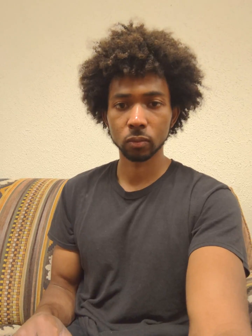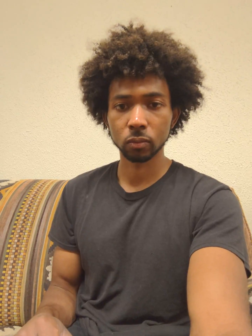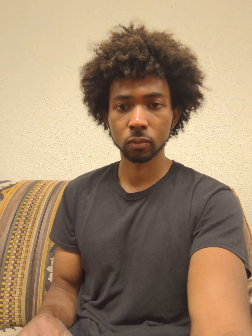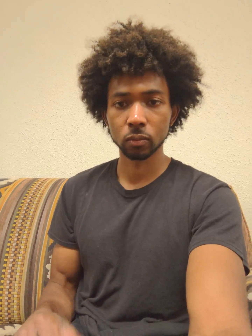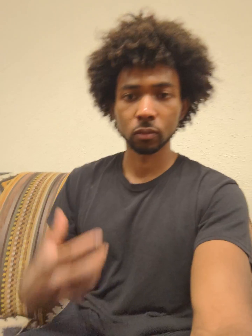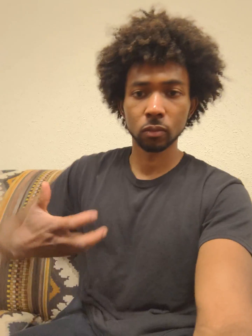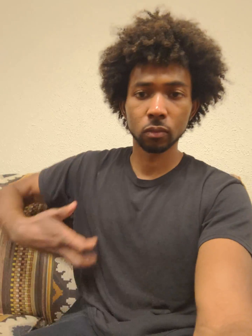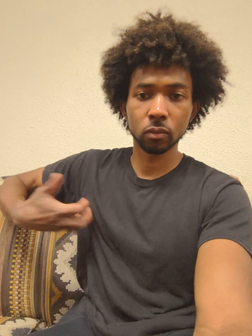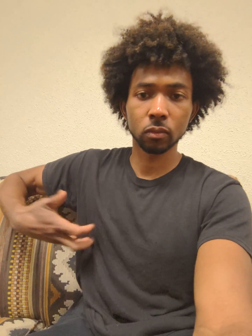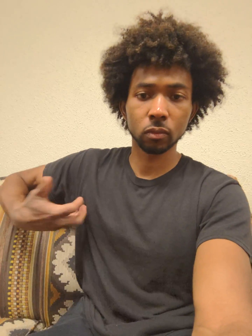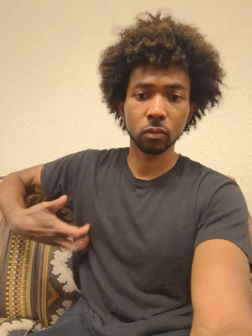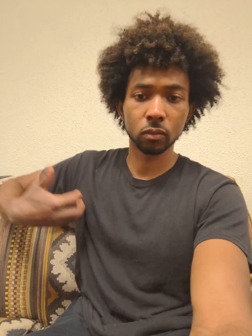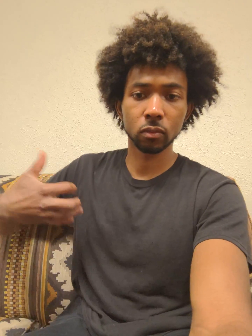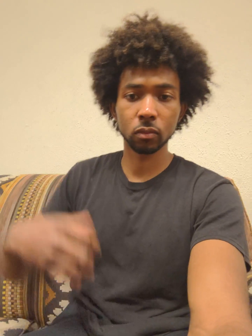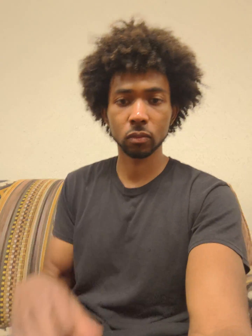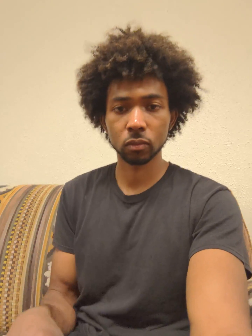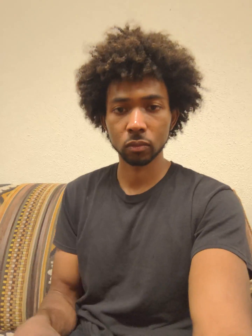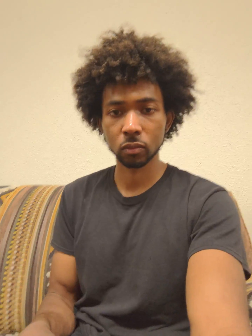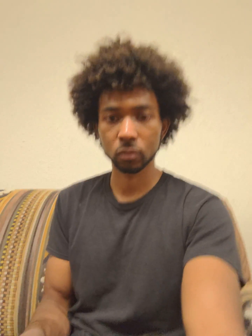monkey